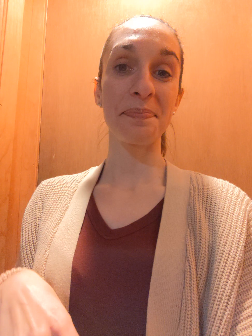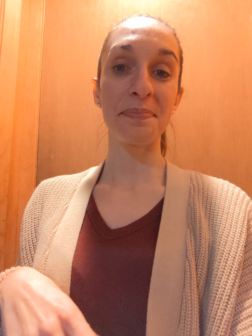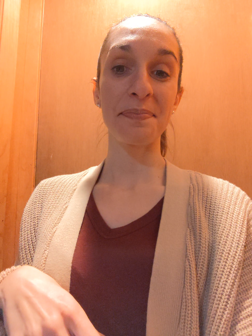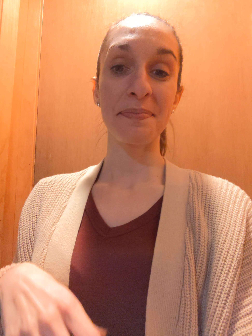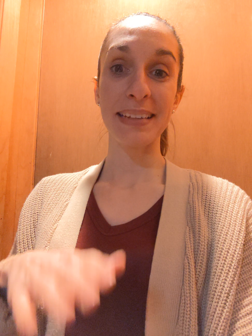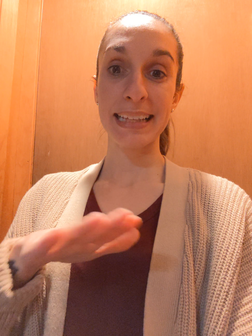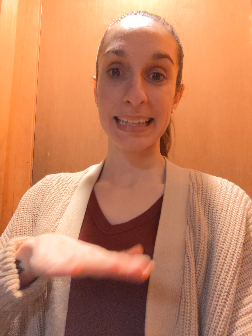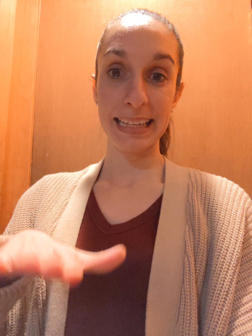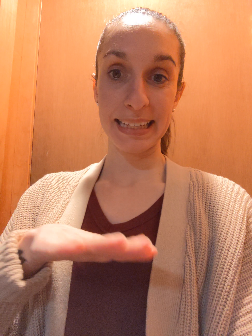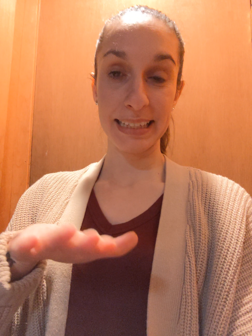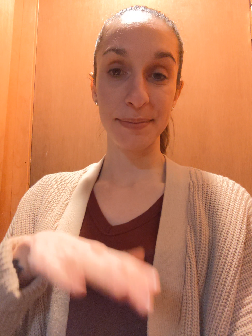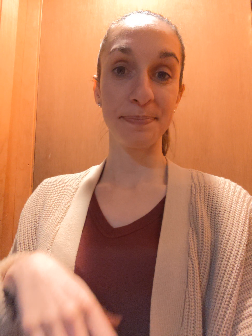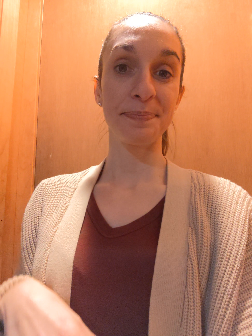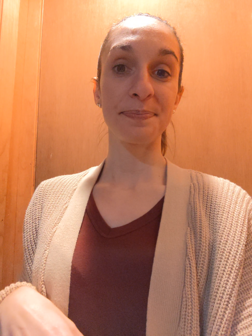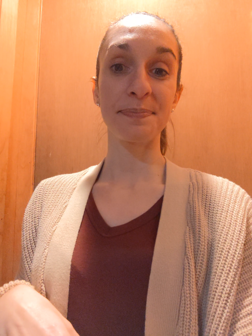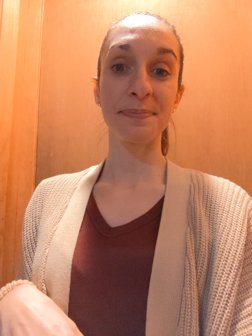clean